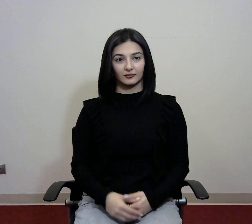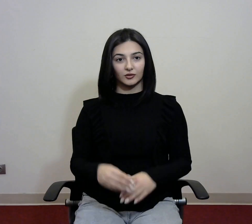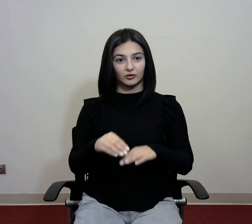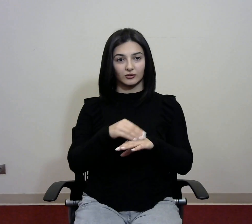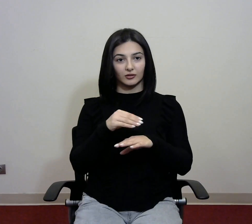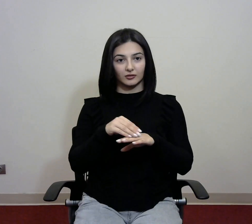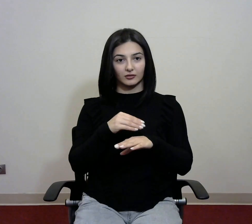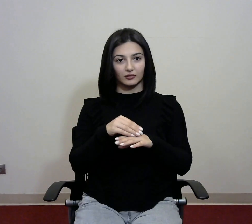yoldaşım